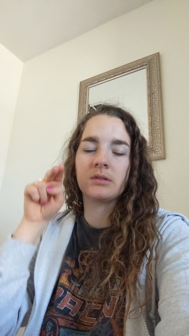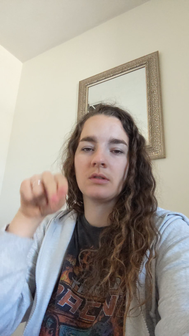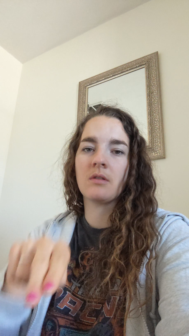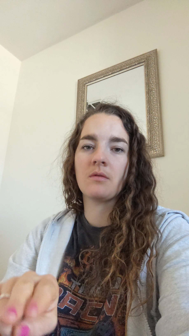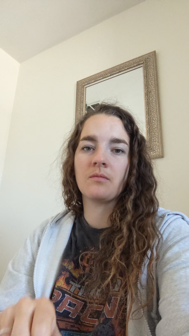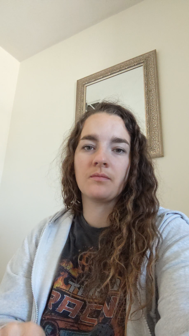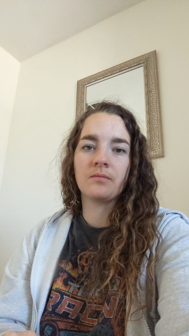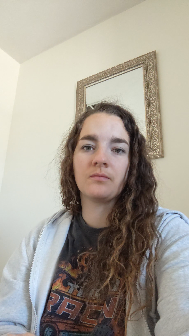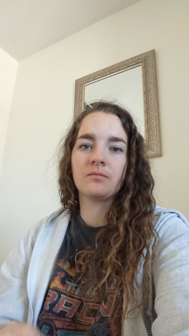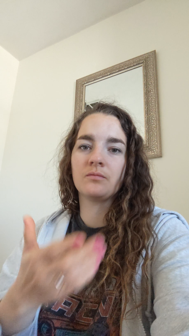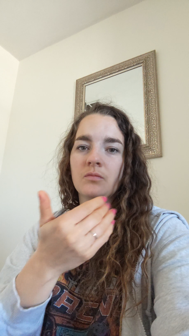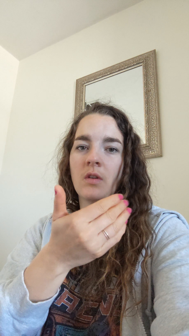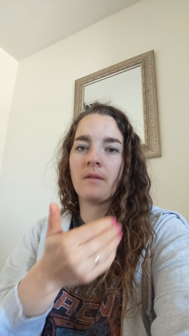butterfly